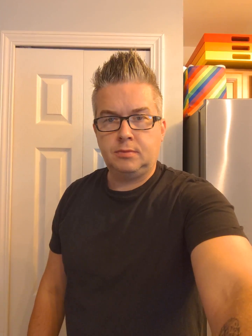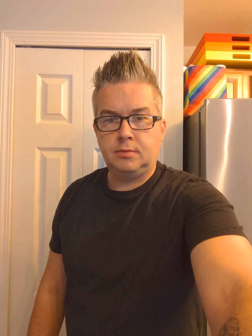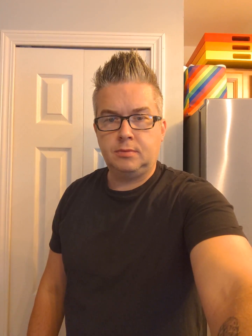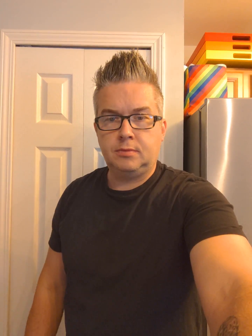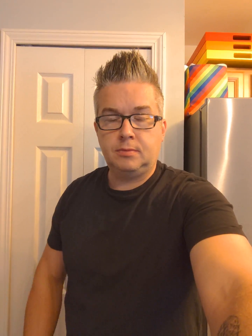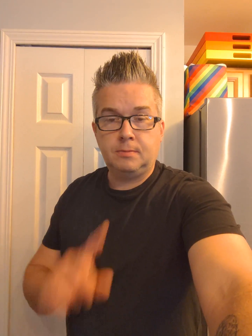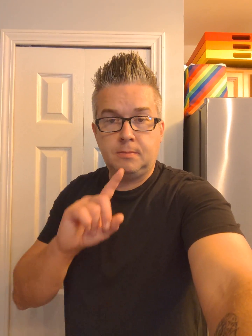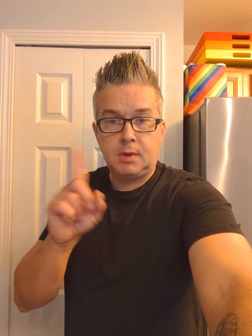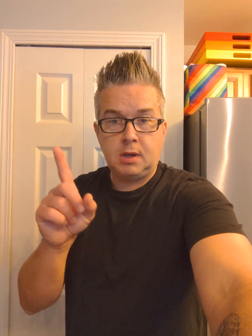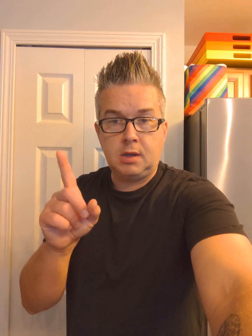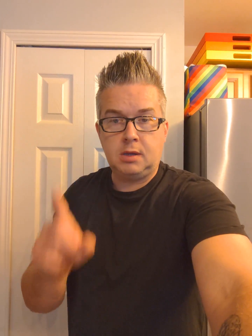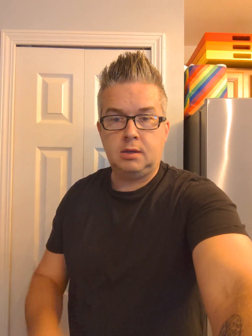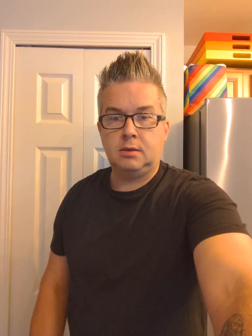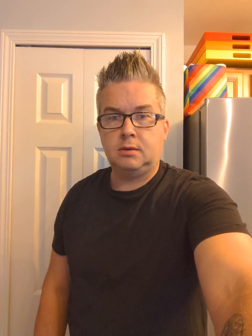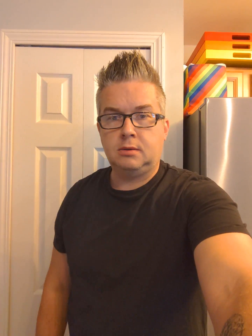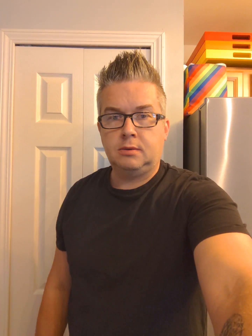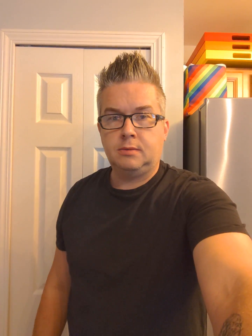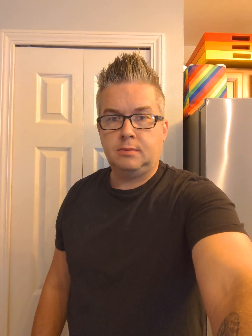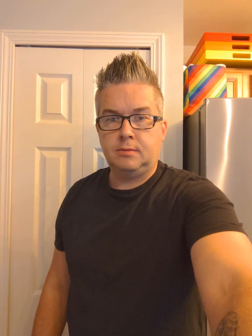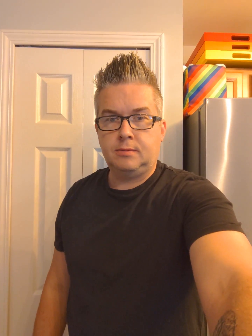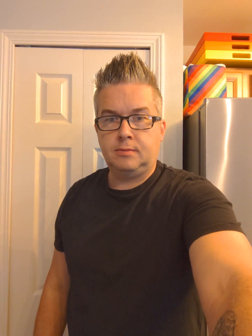but